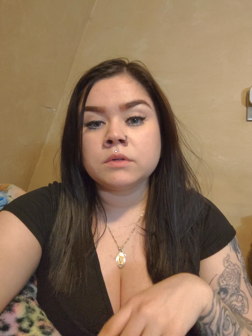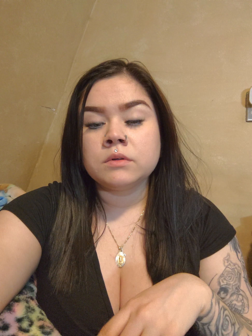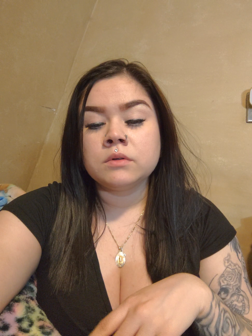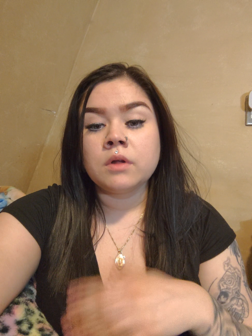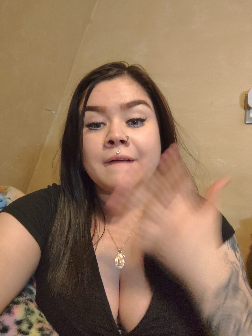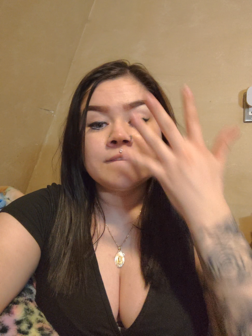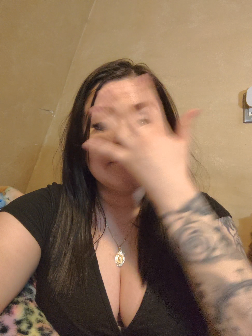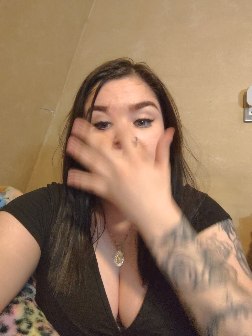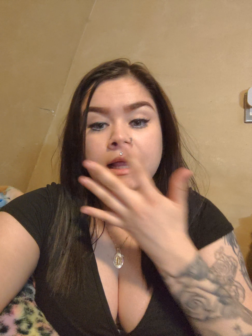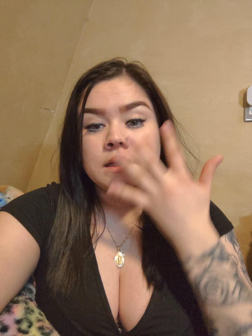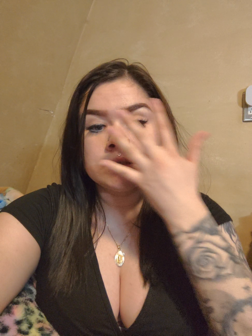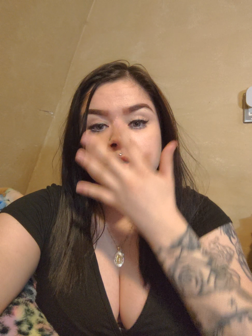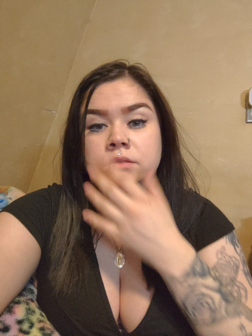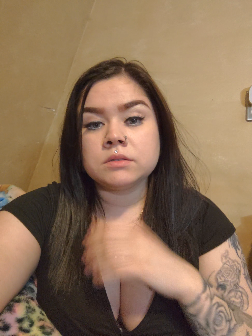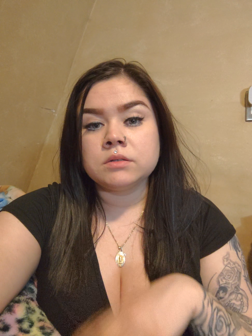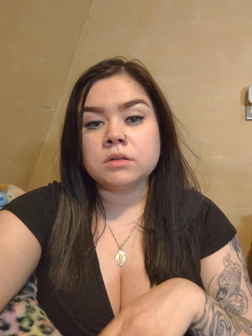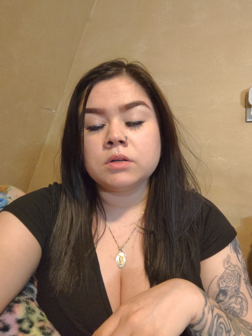face